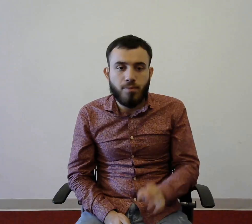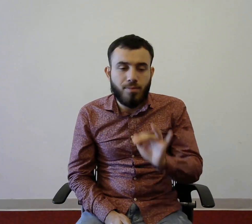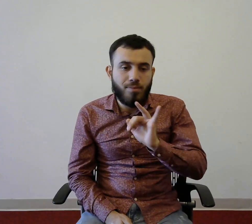İ